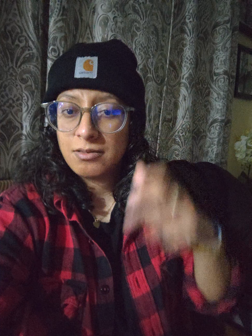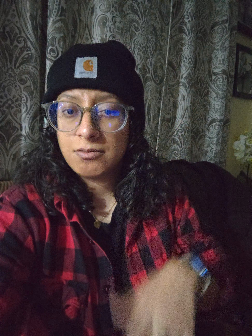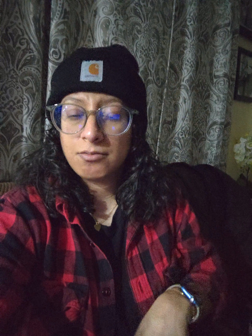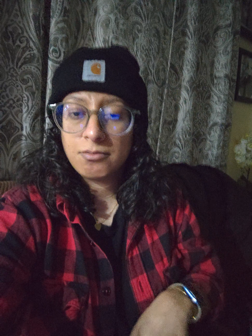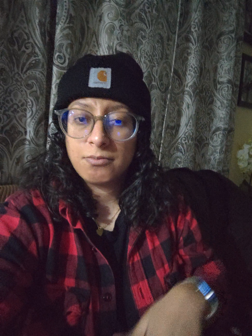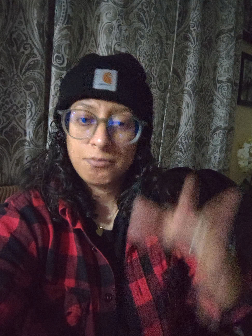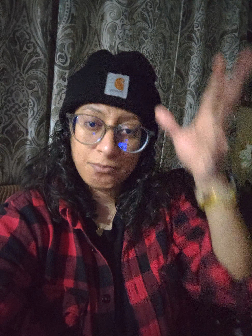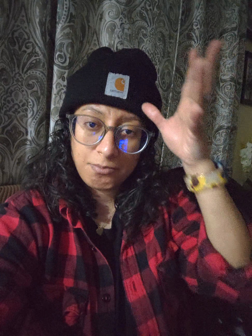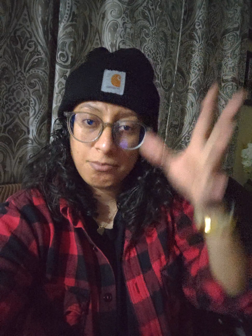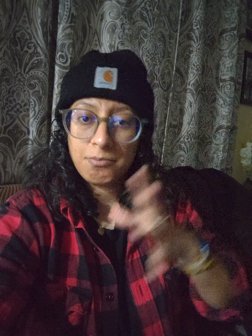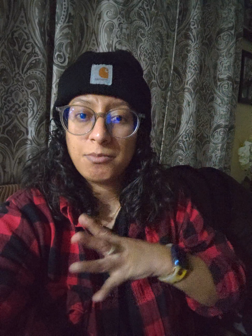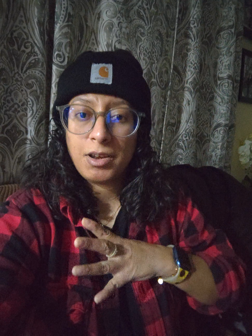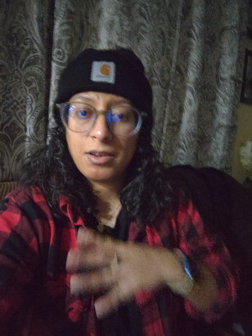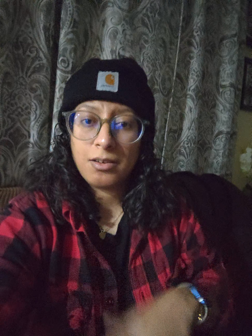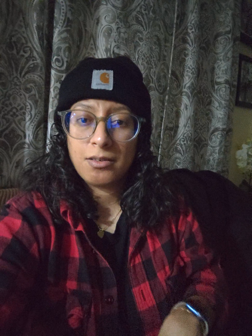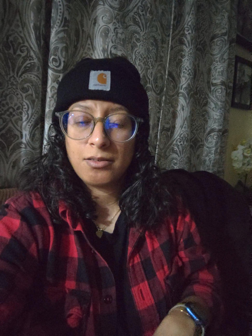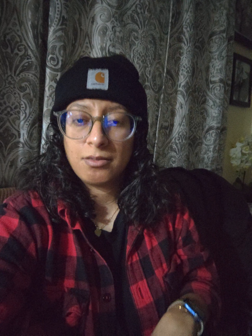man